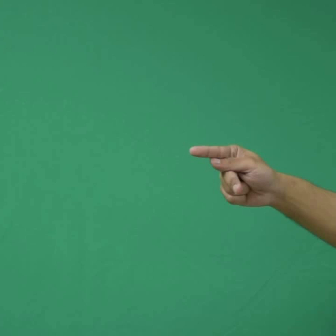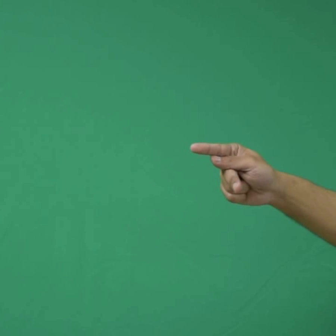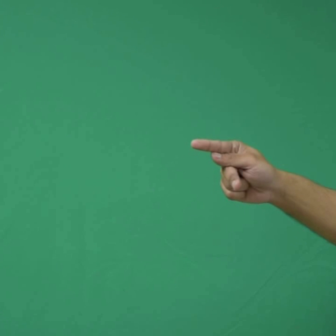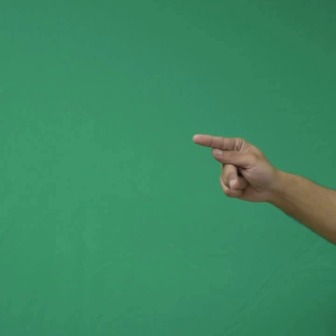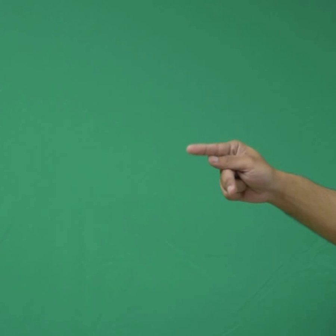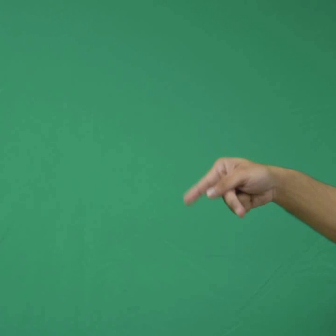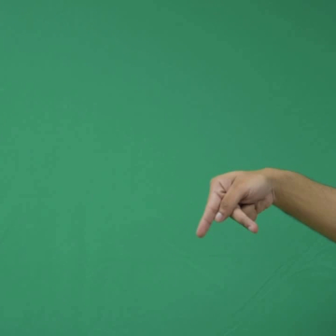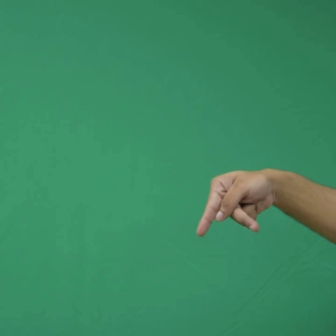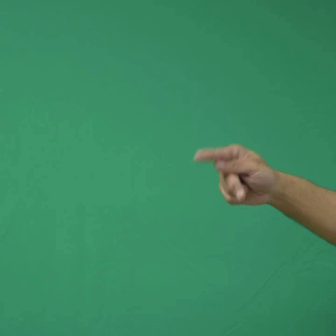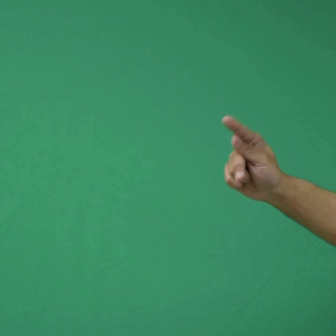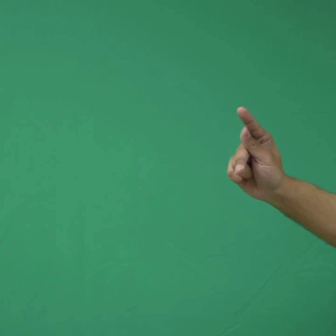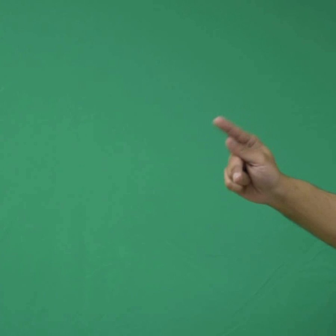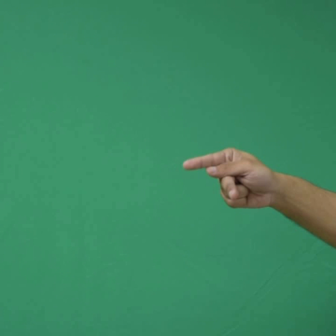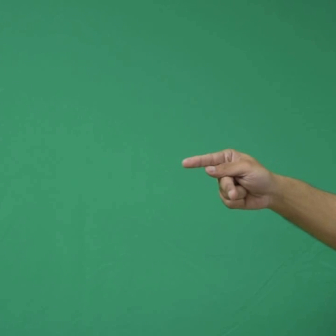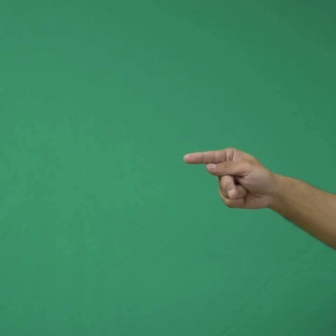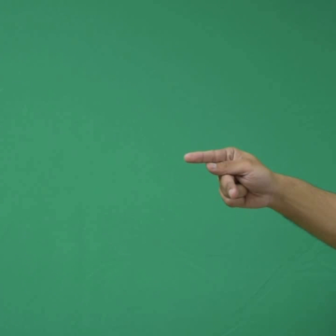K